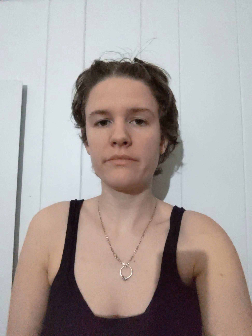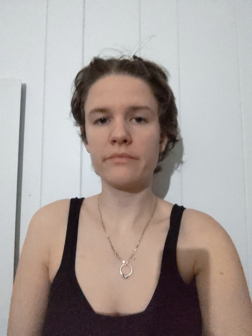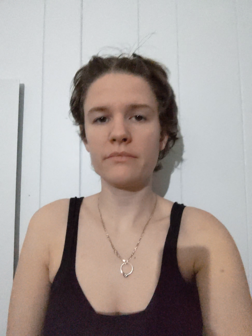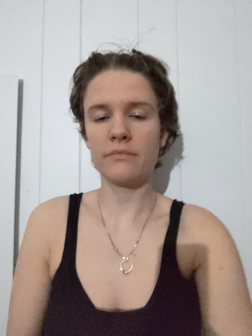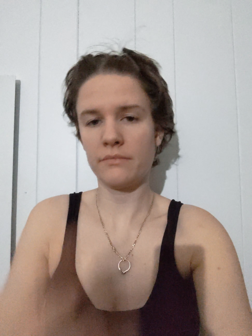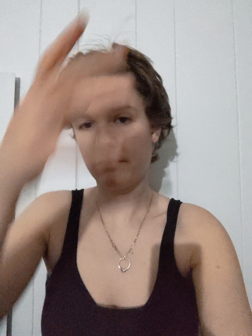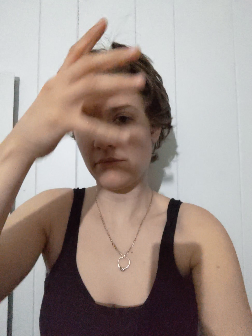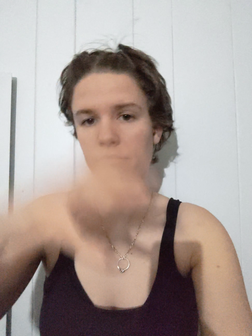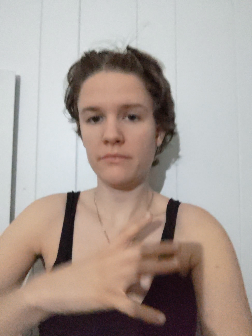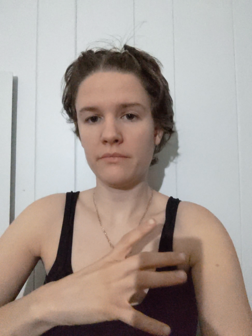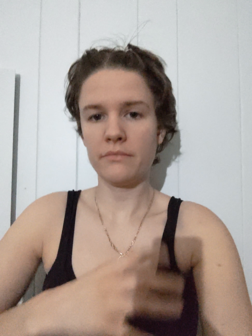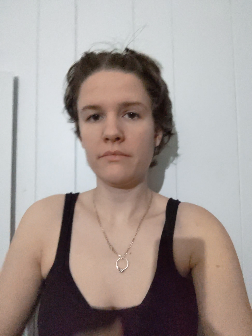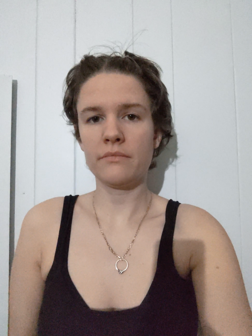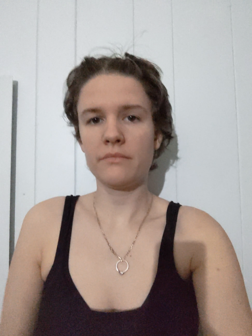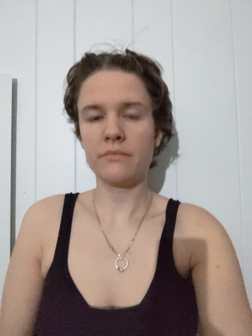man